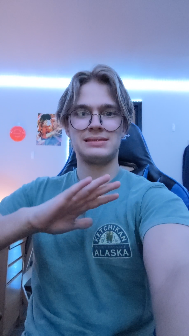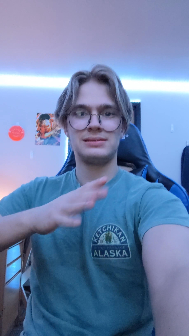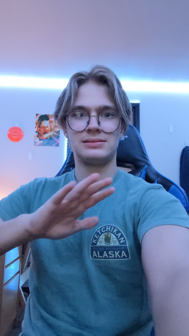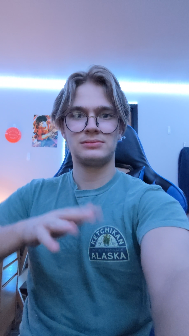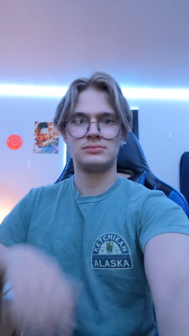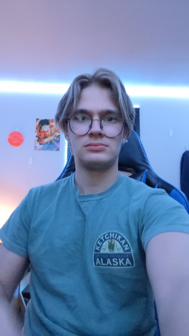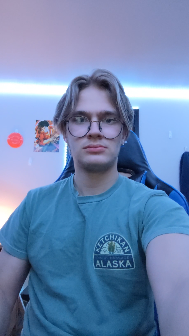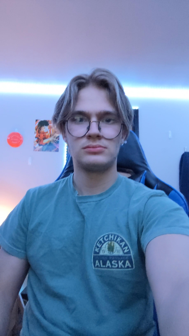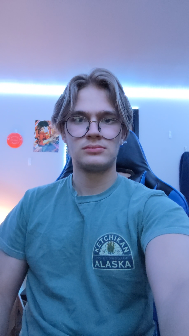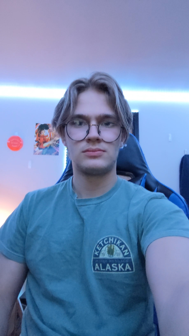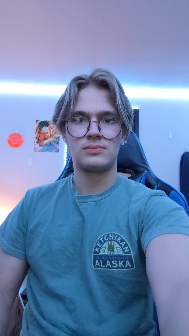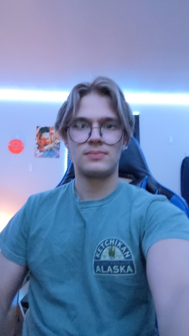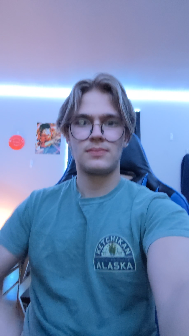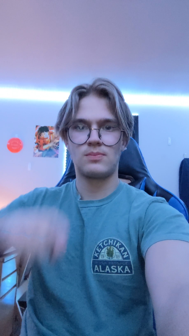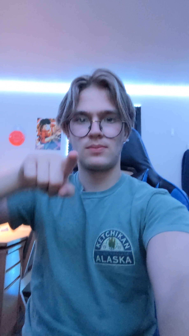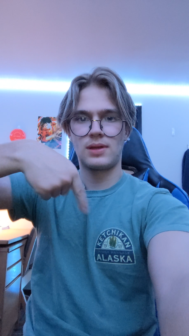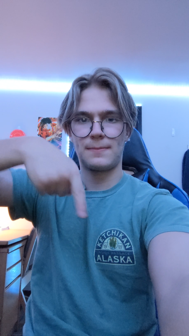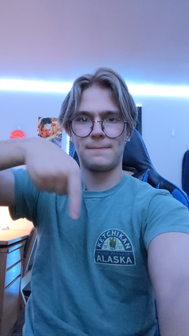flip-flop